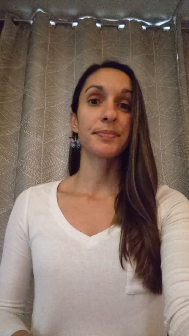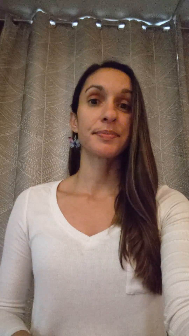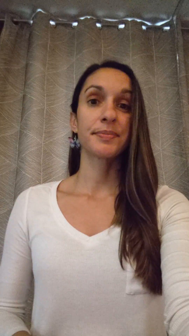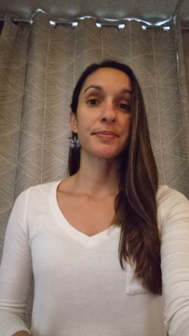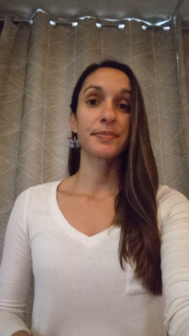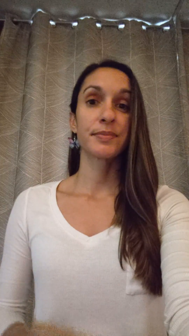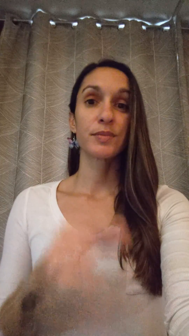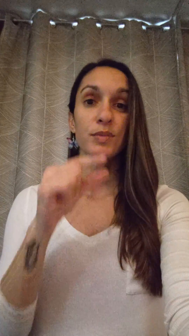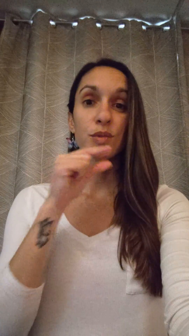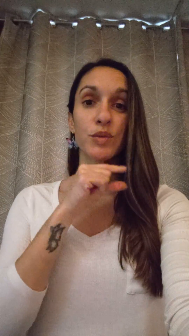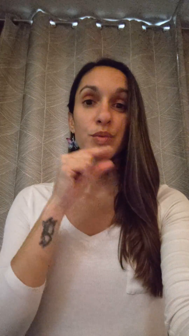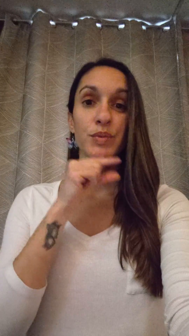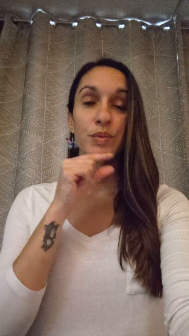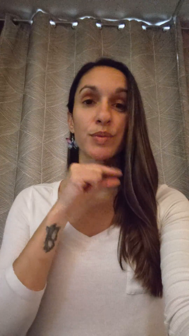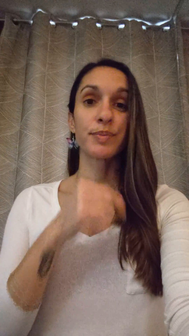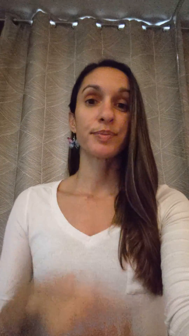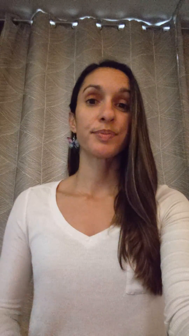glue